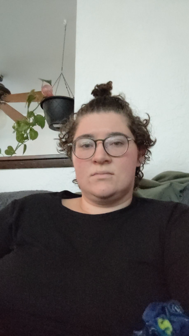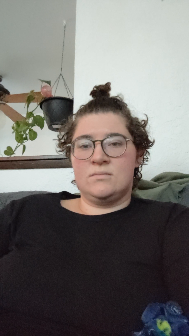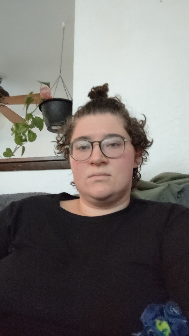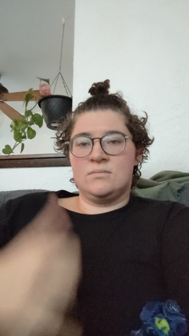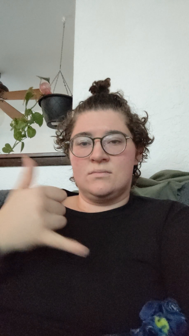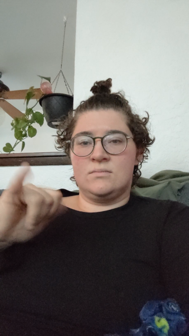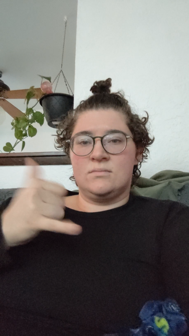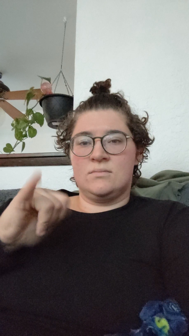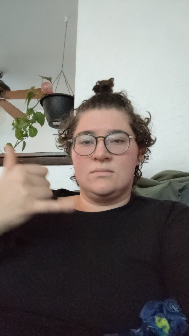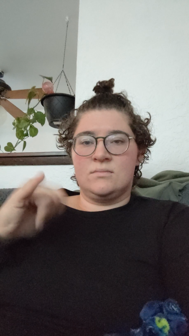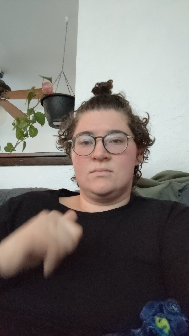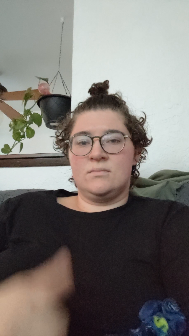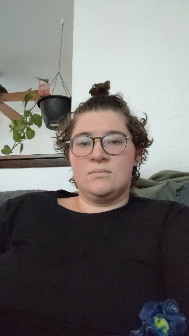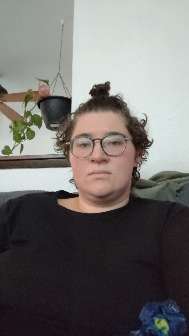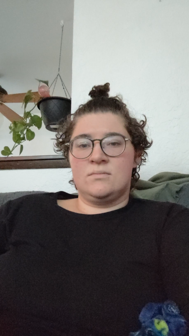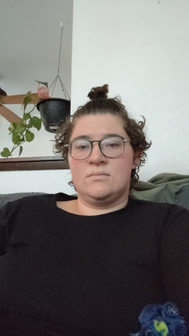play